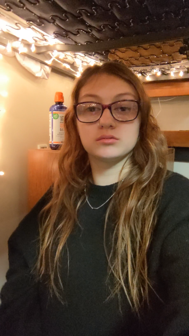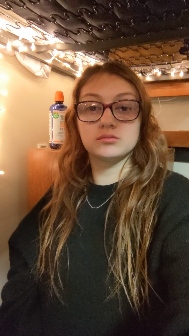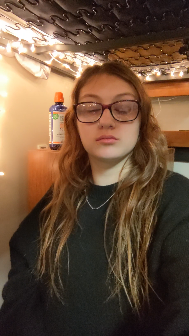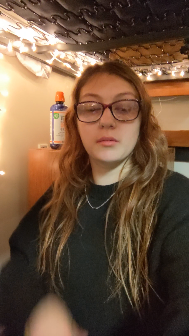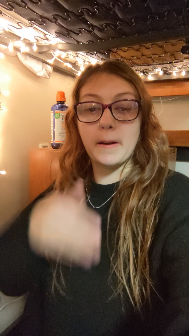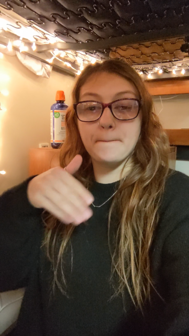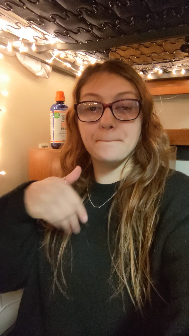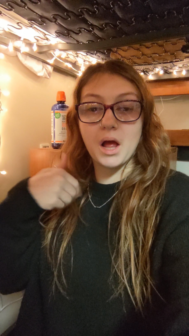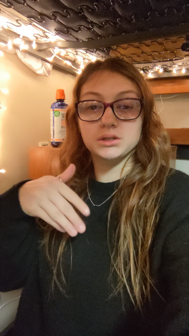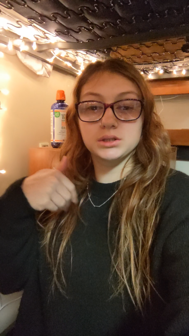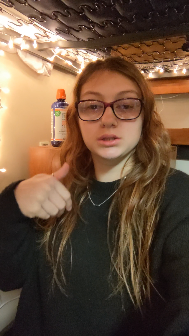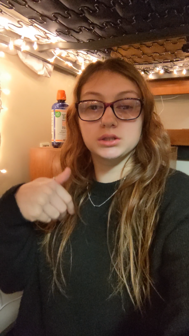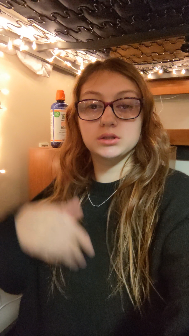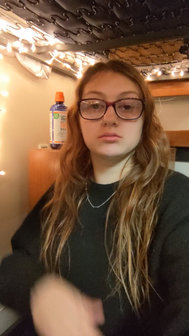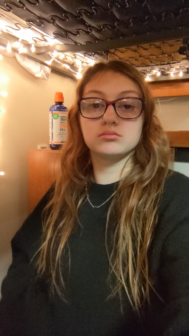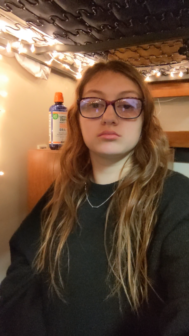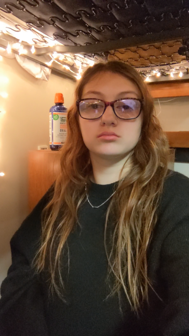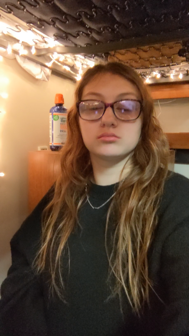pants